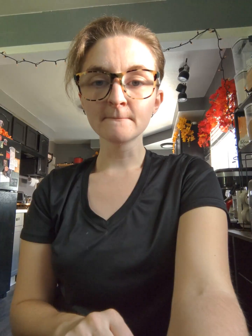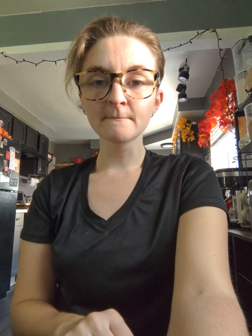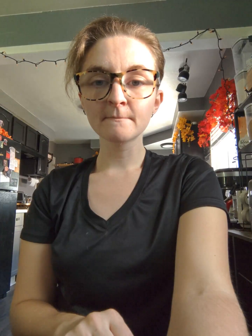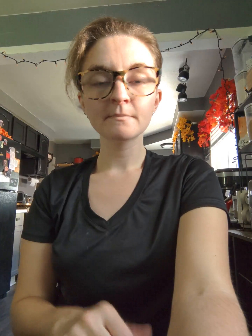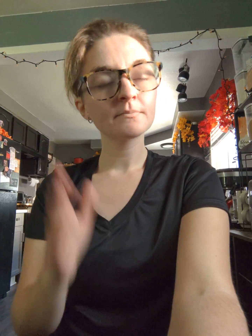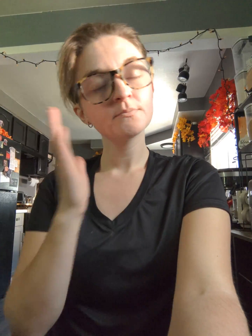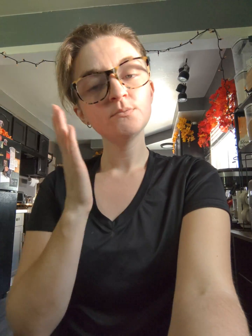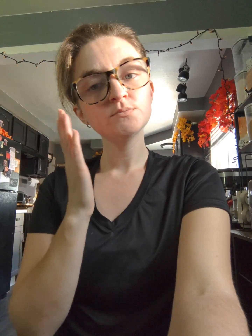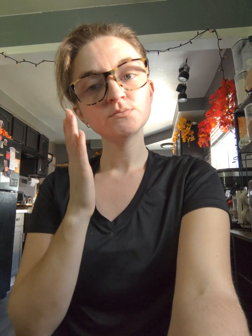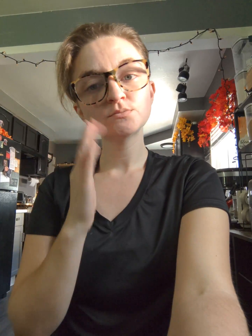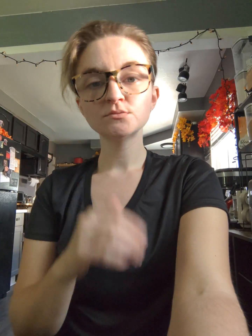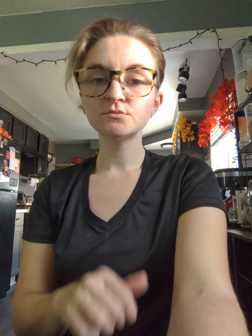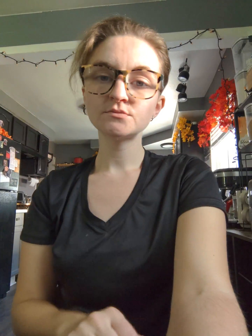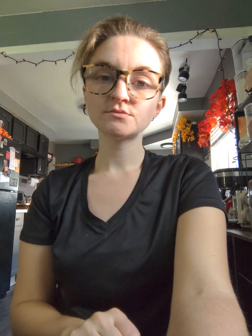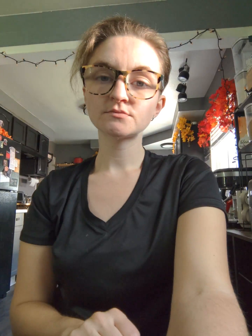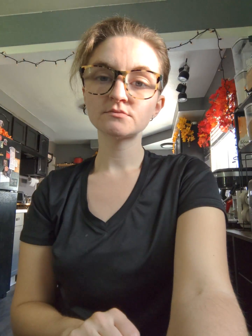pillow